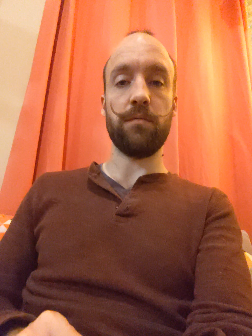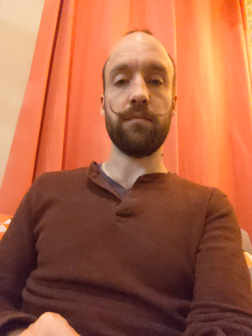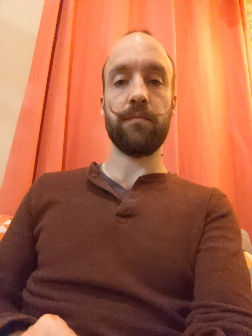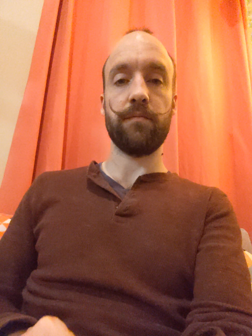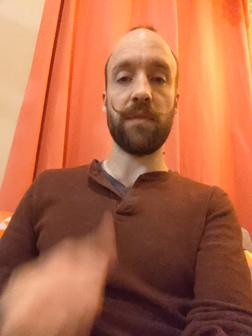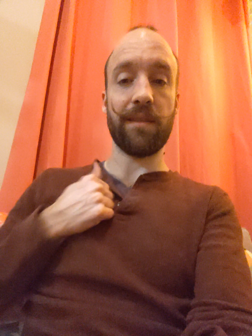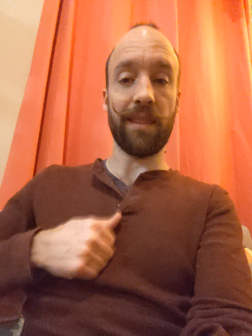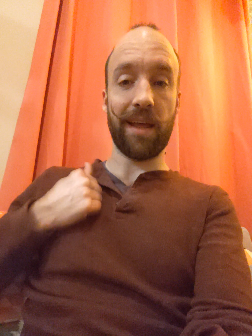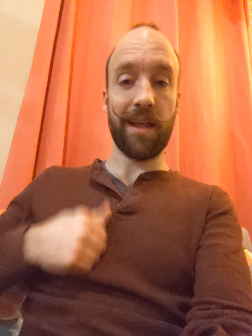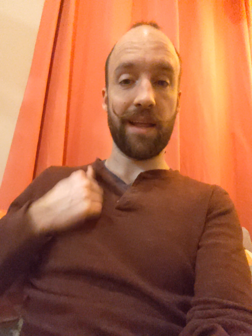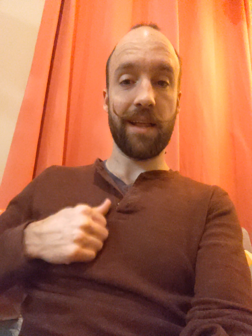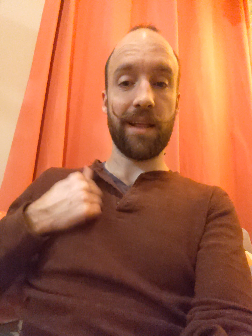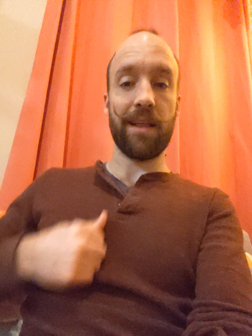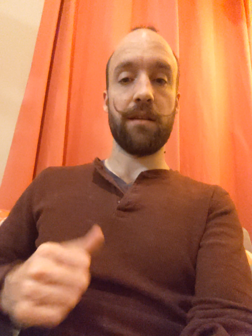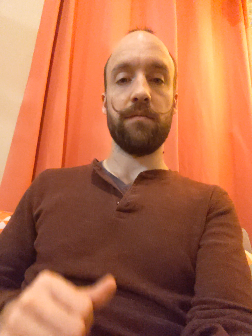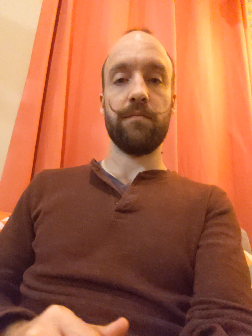bath